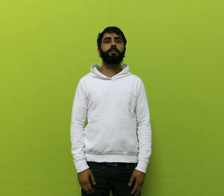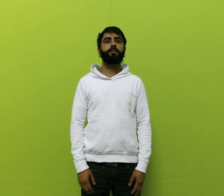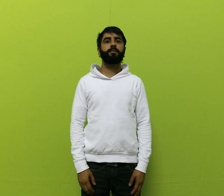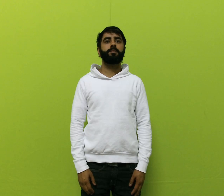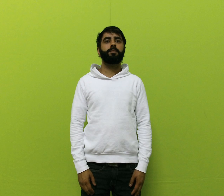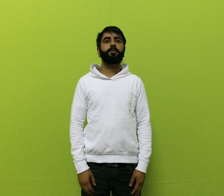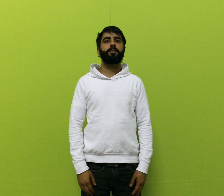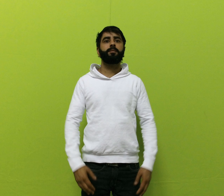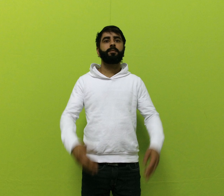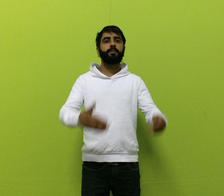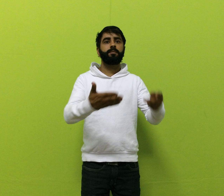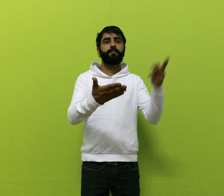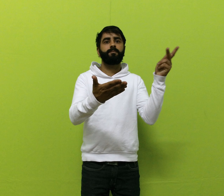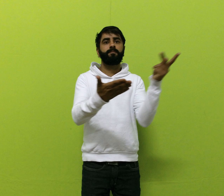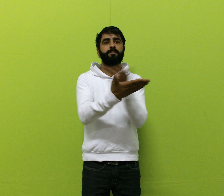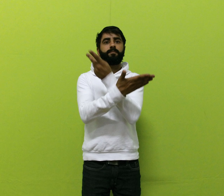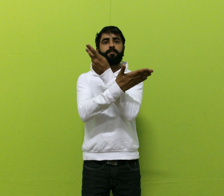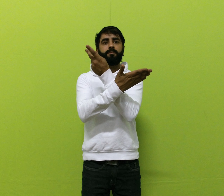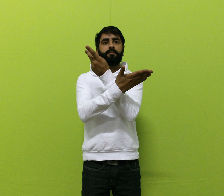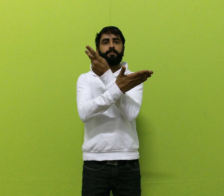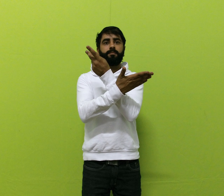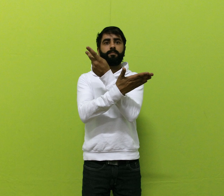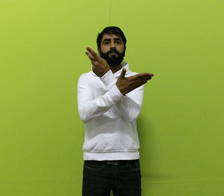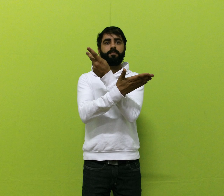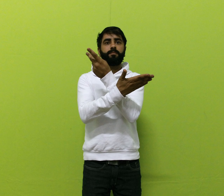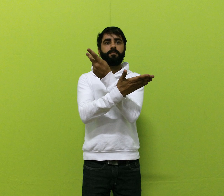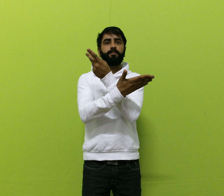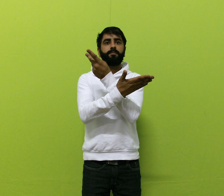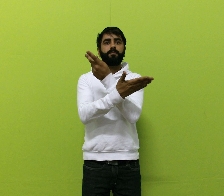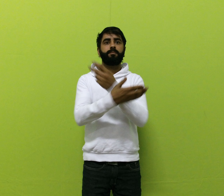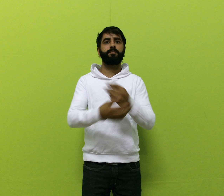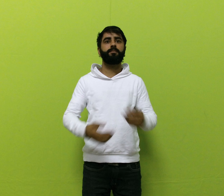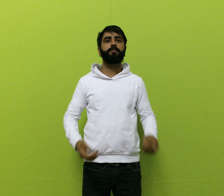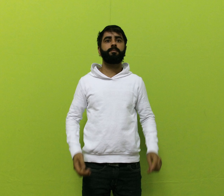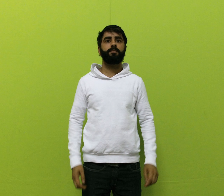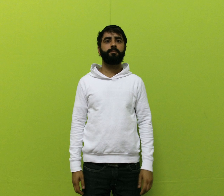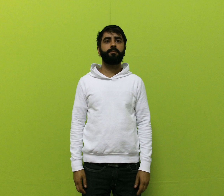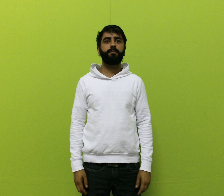acontecer